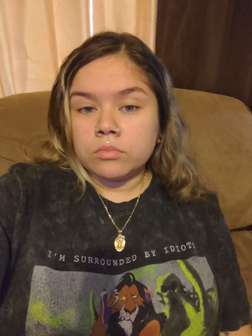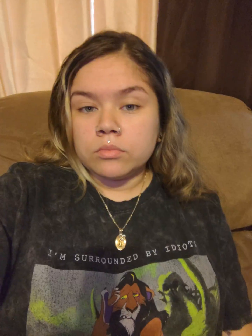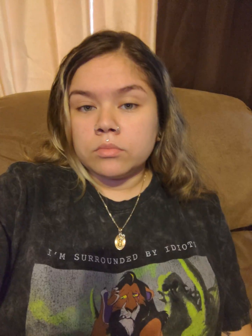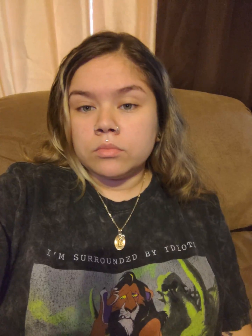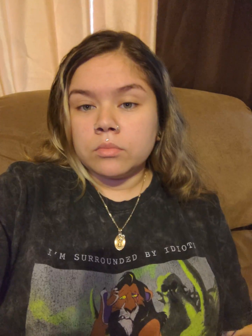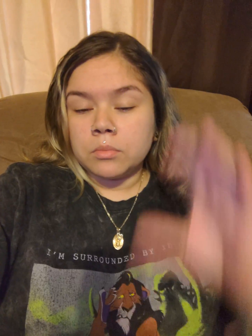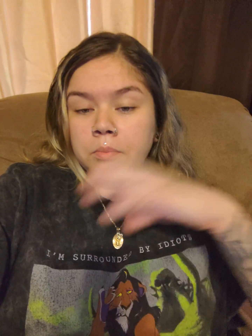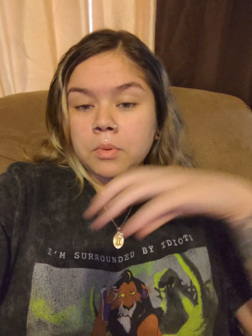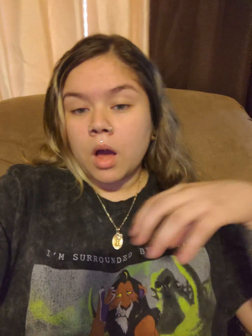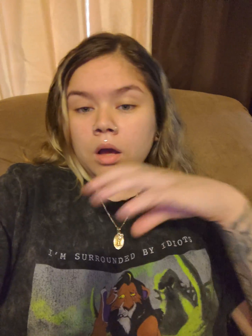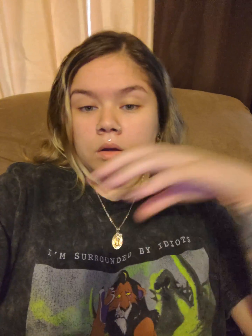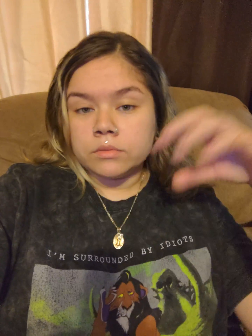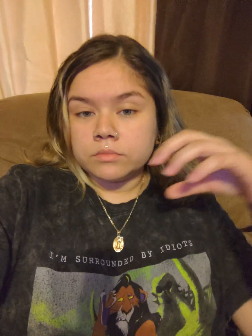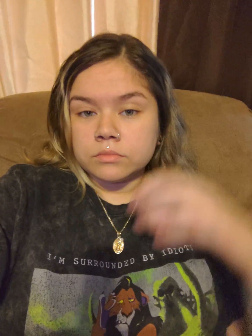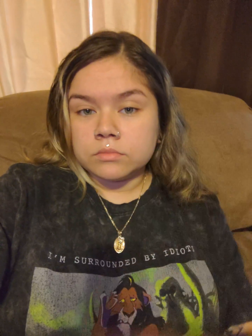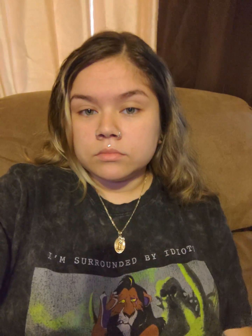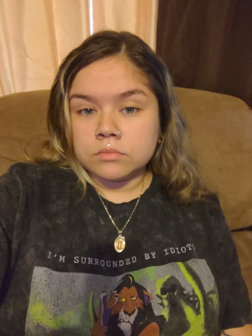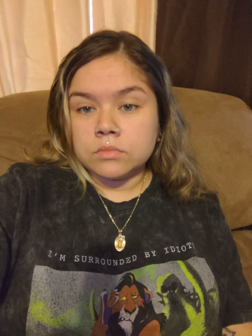block